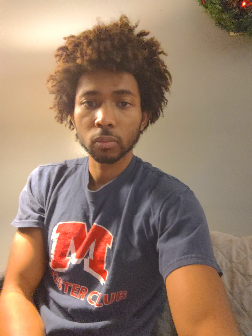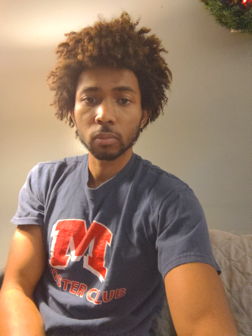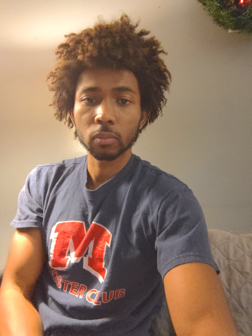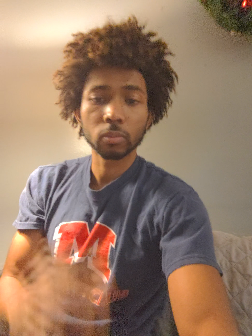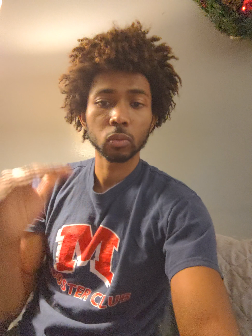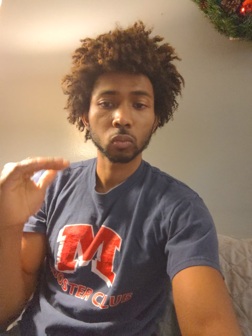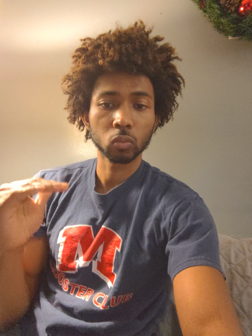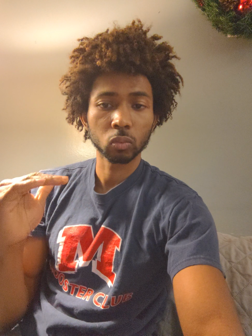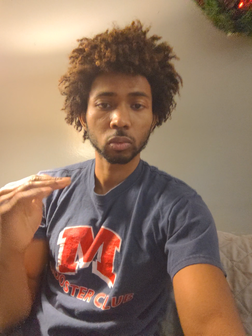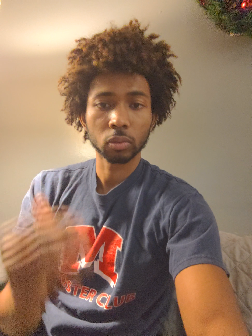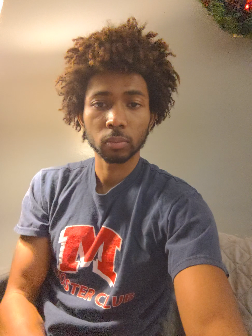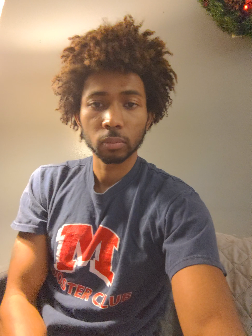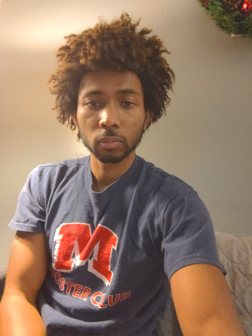child